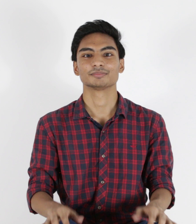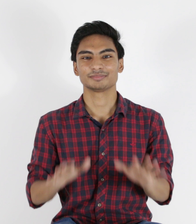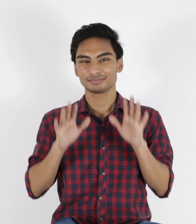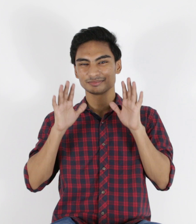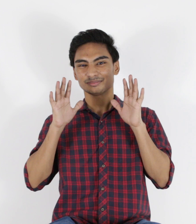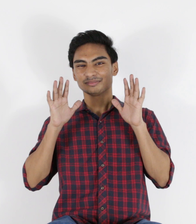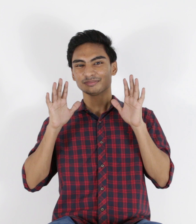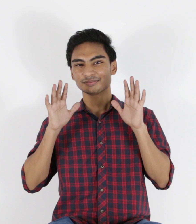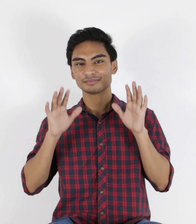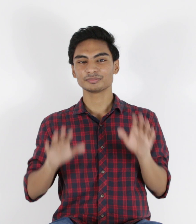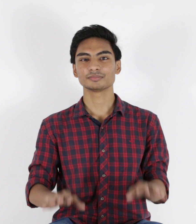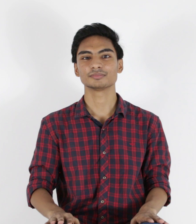scared